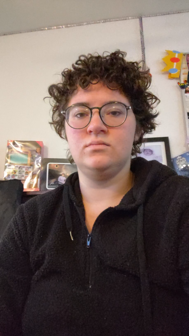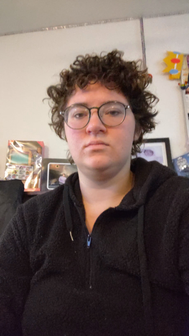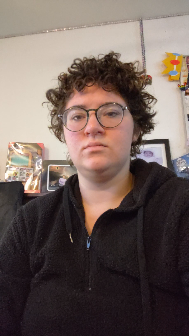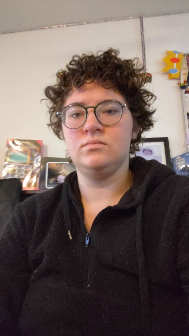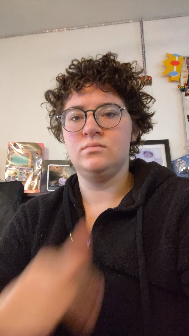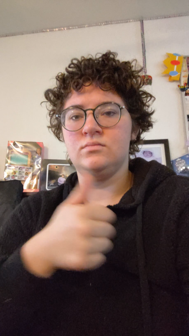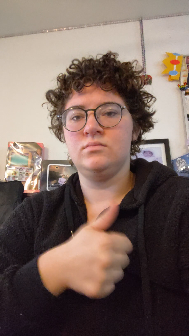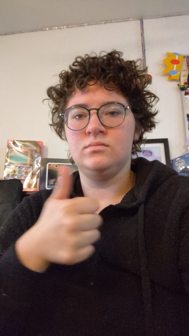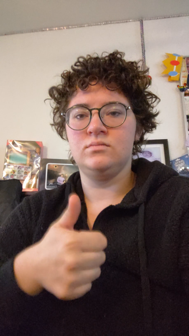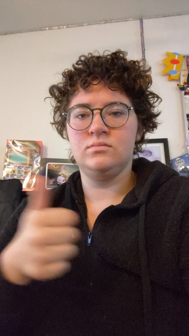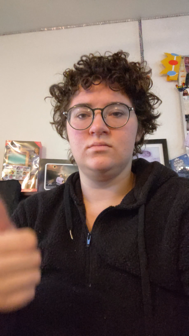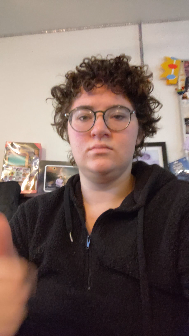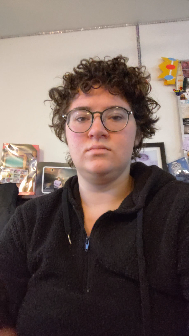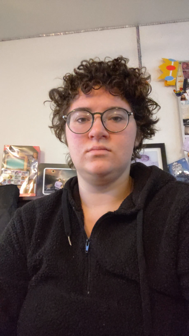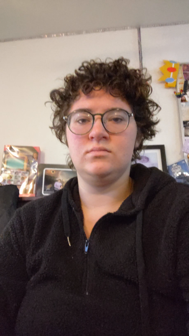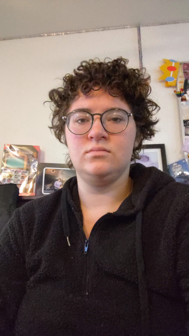each